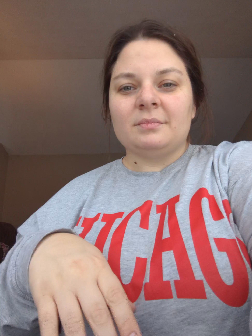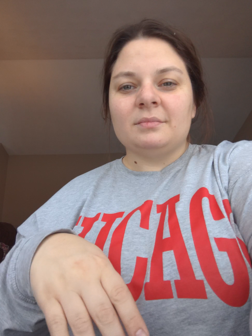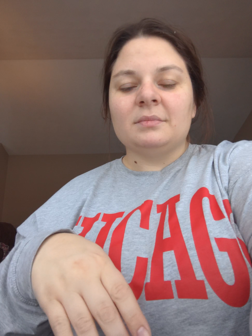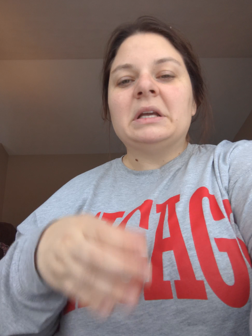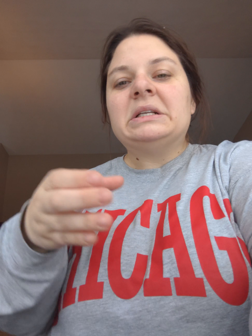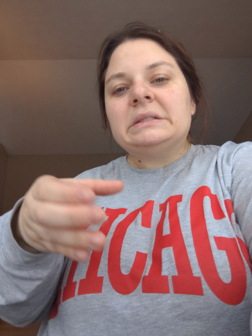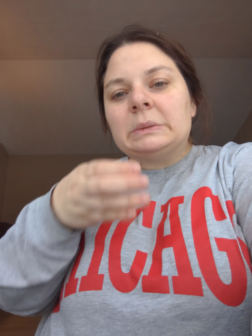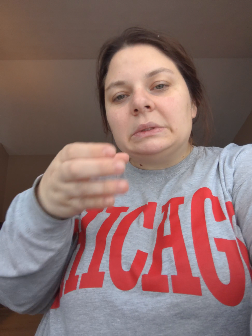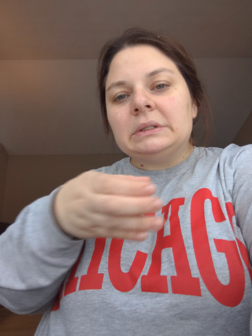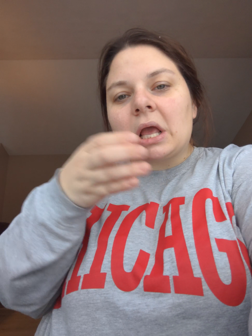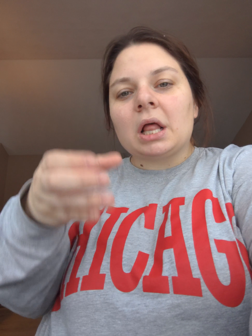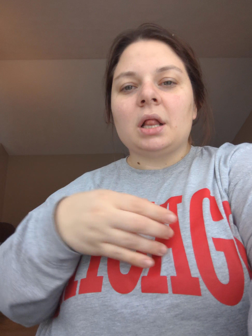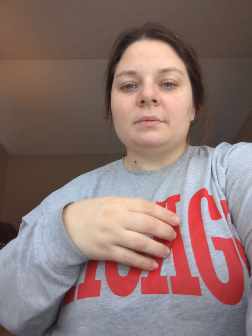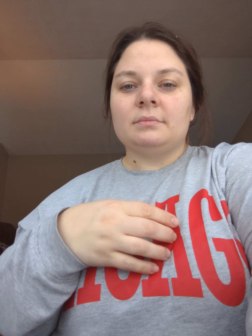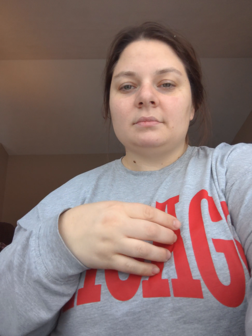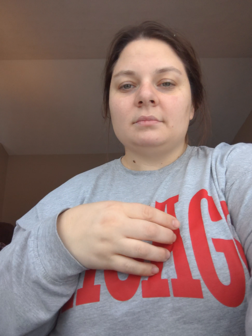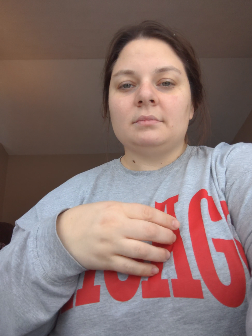cereal